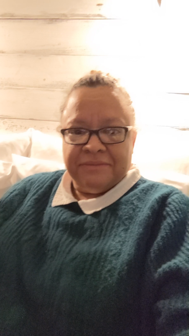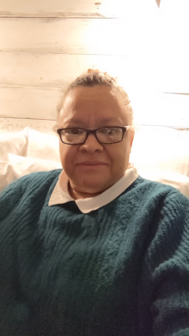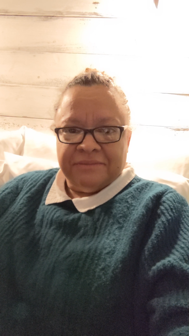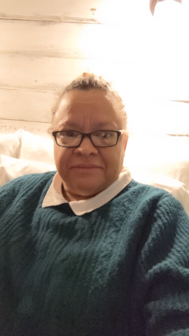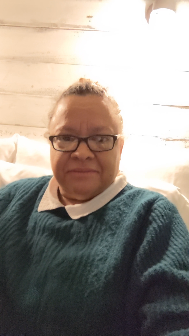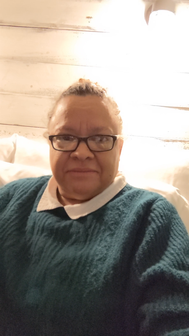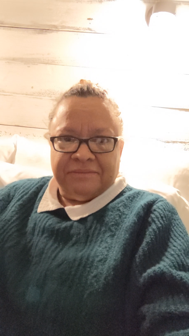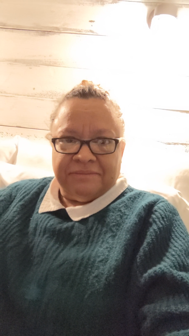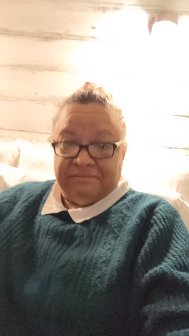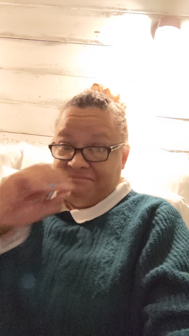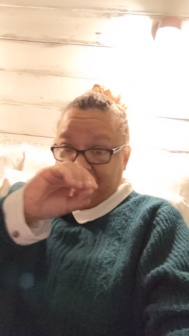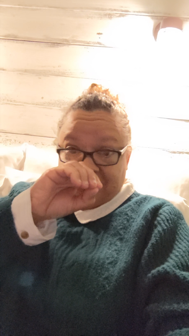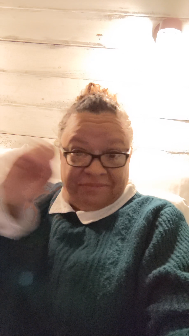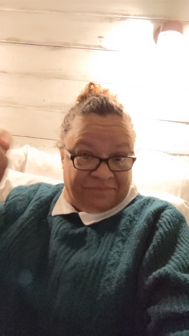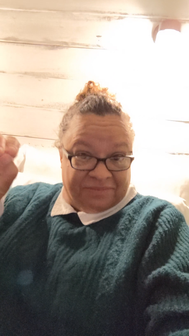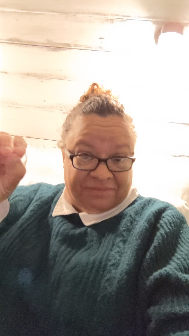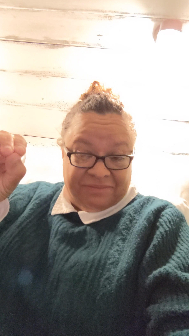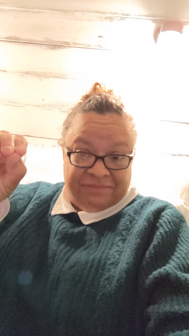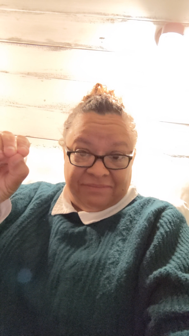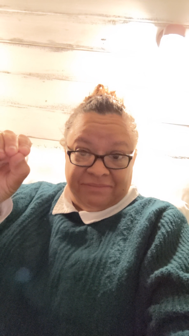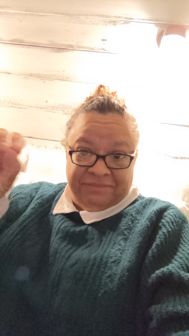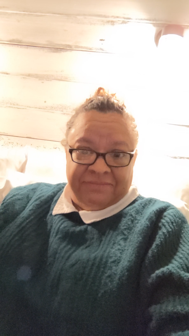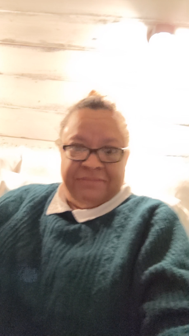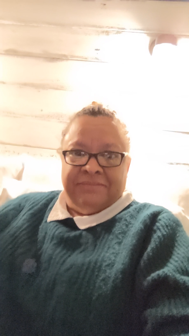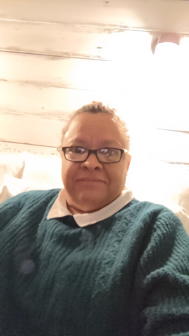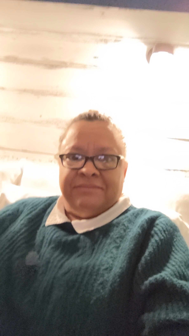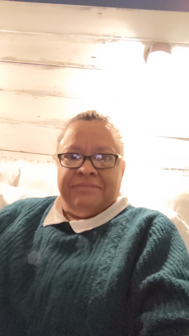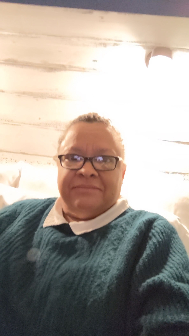none